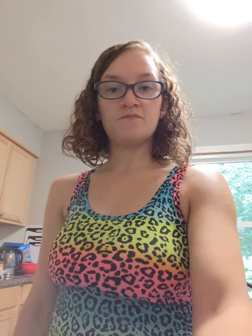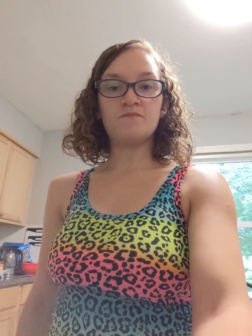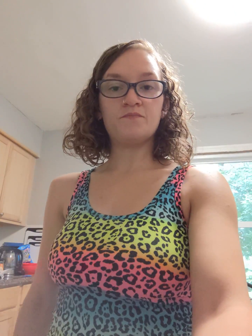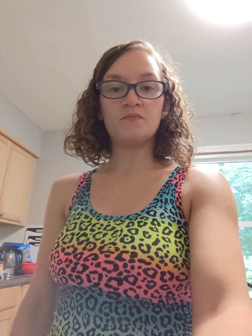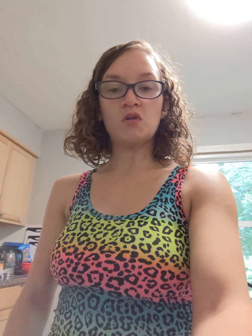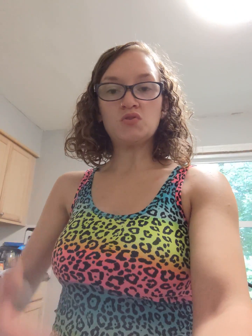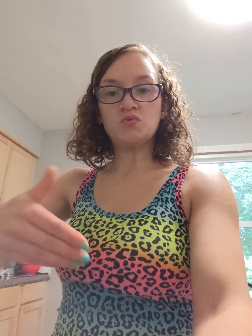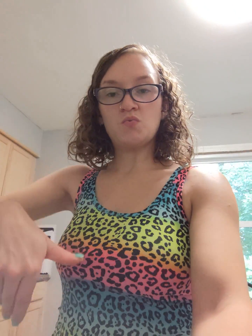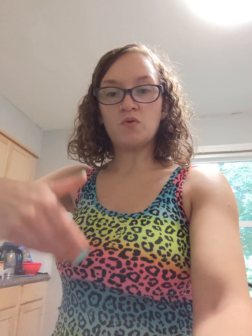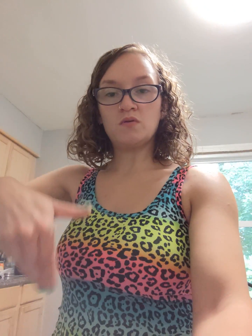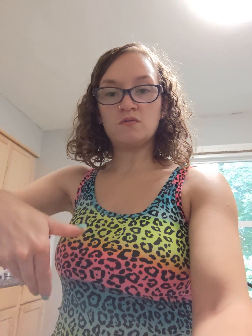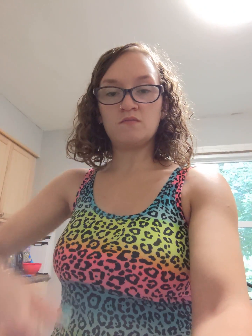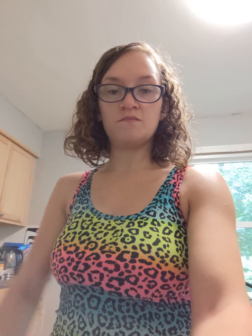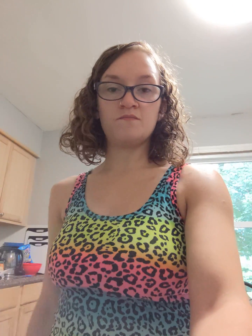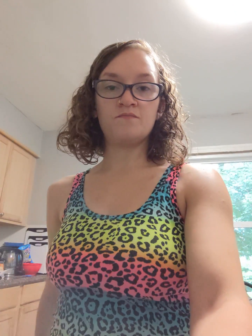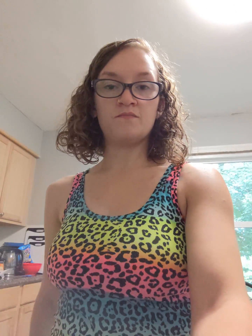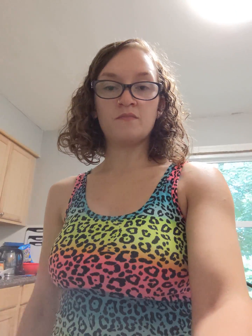shorts